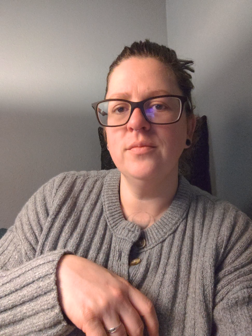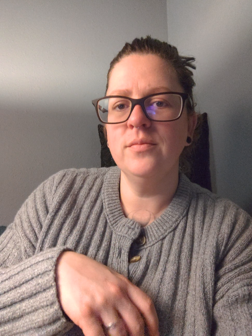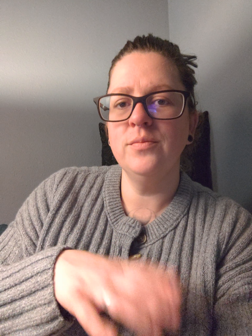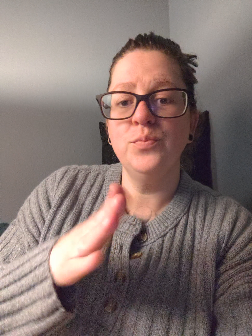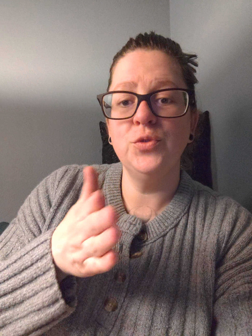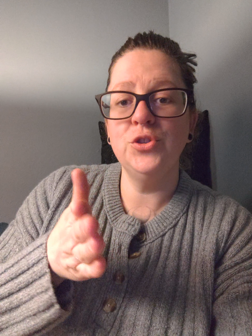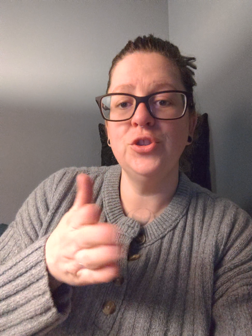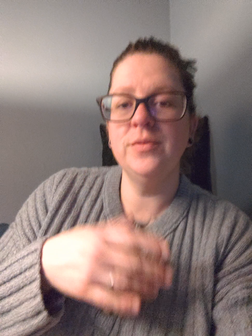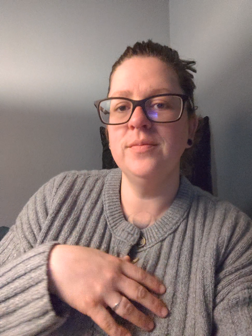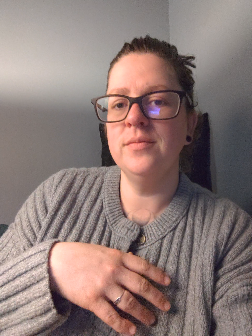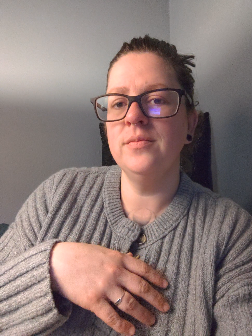book